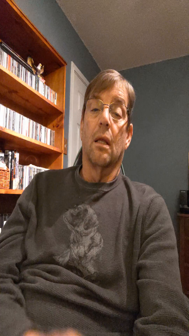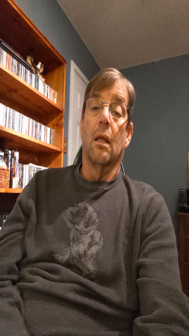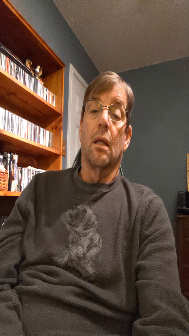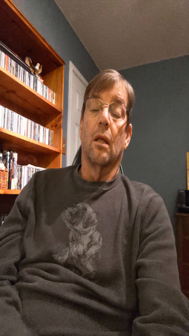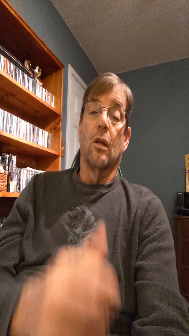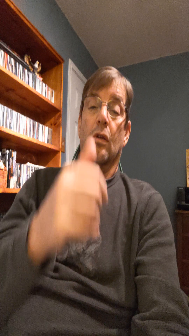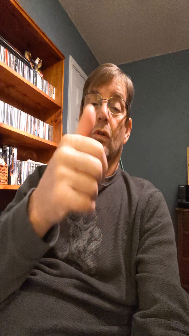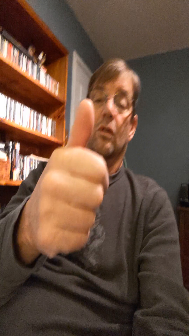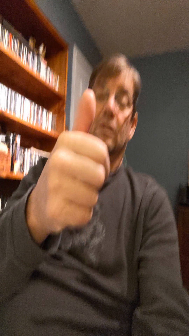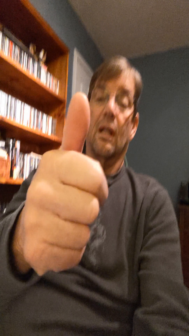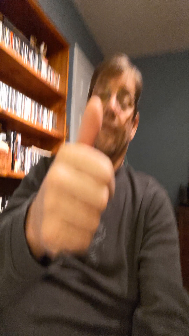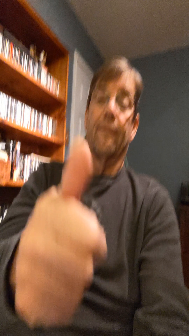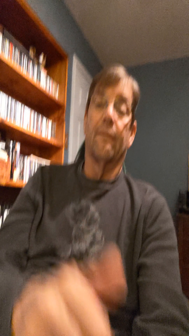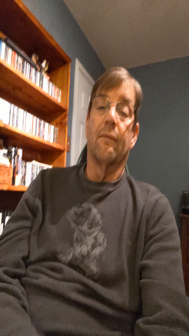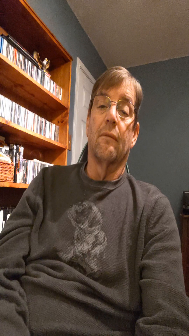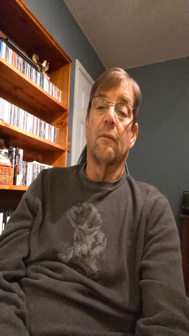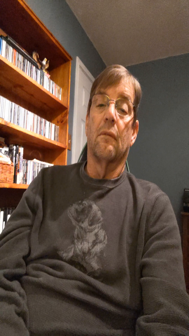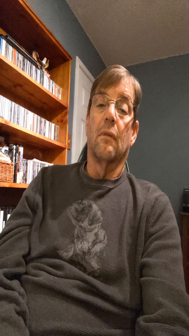yourself